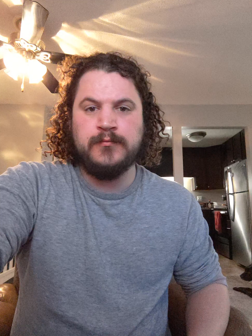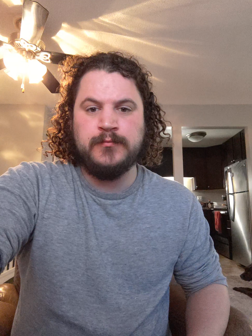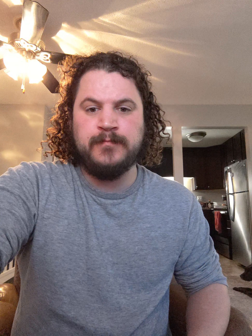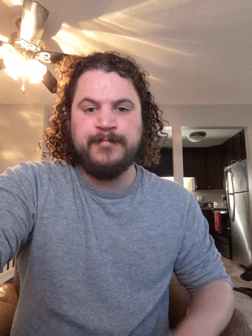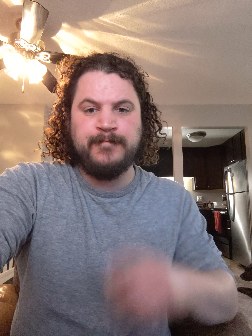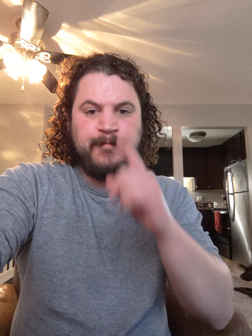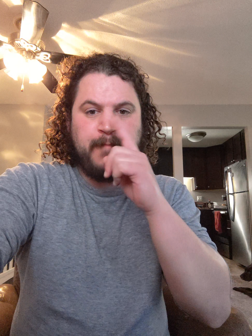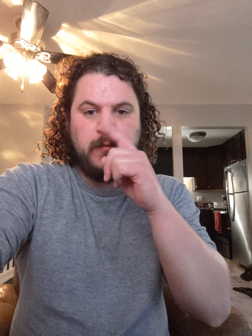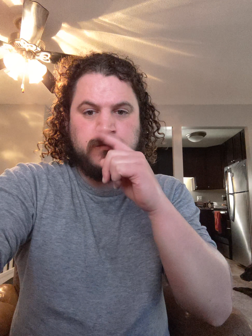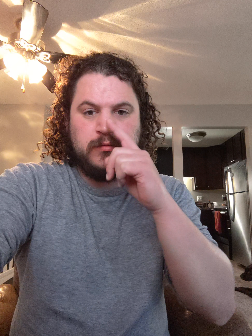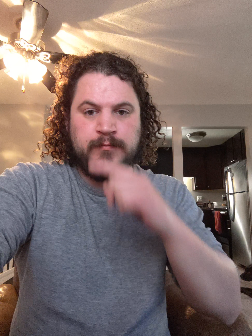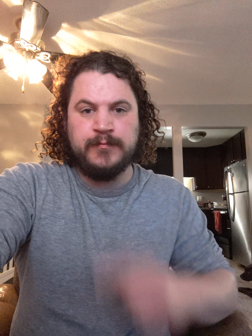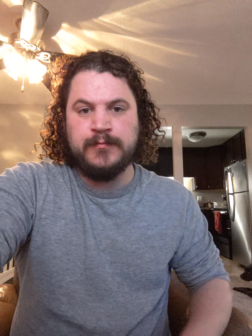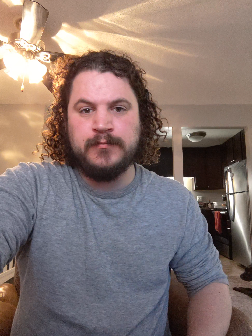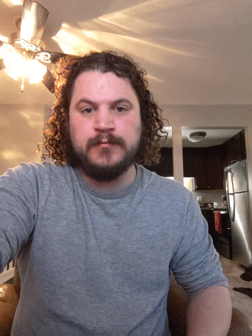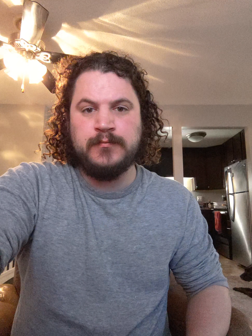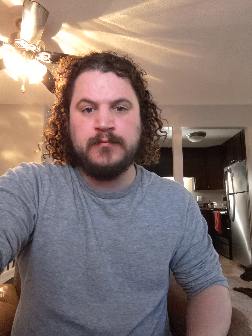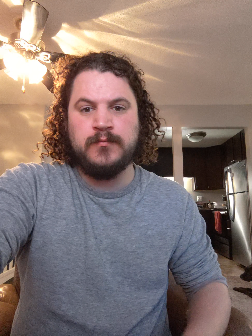mouse